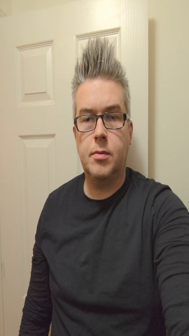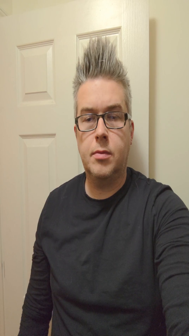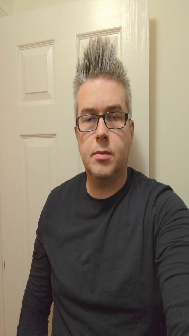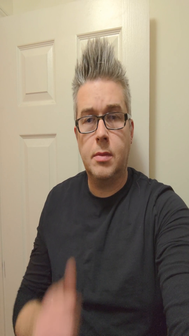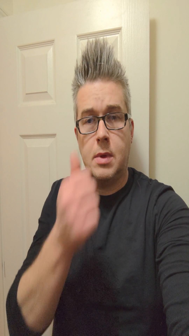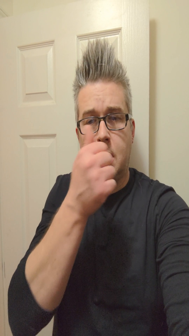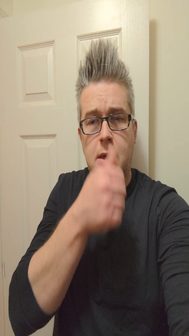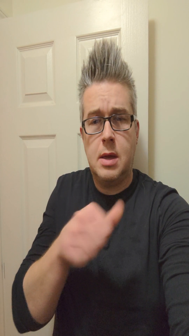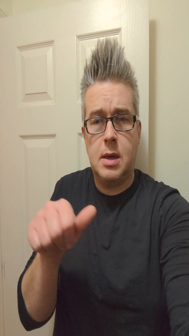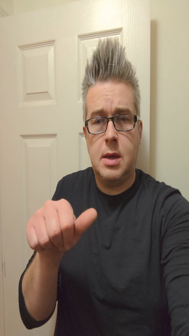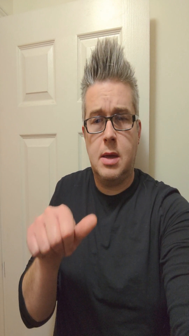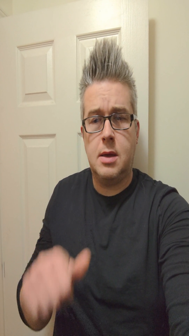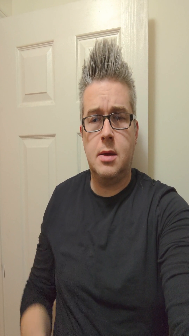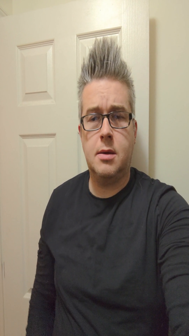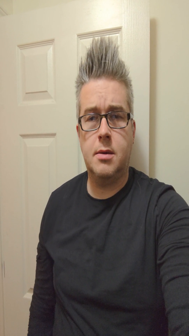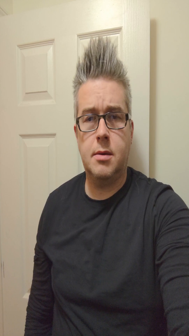any